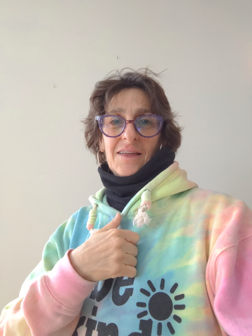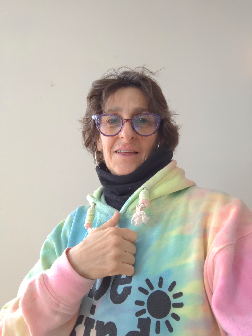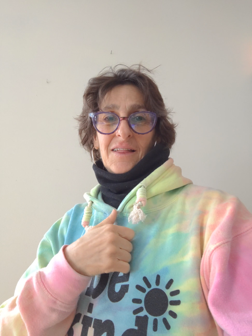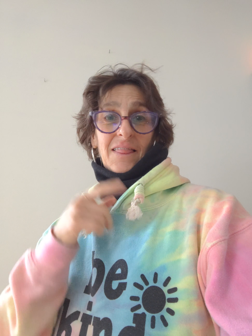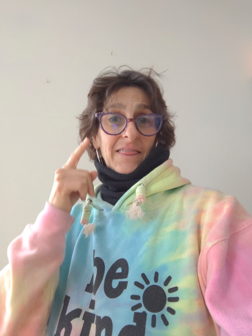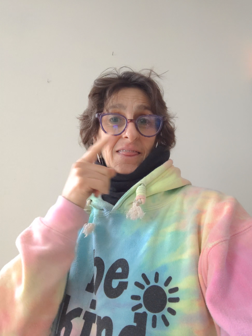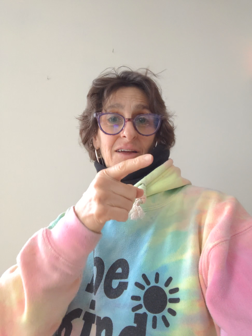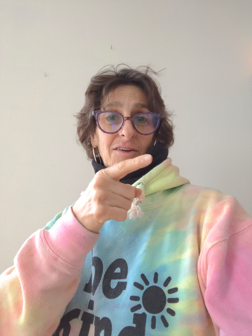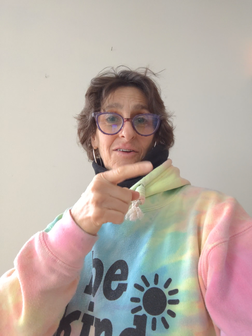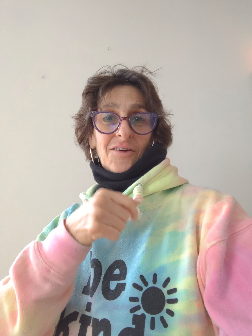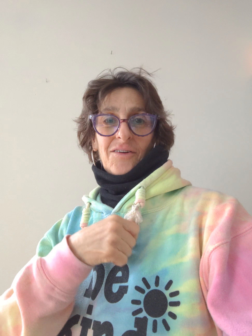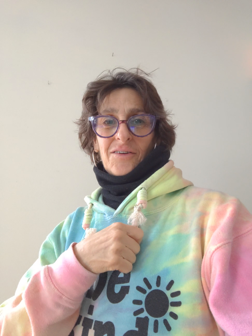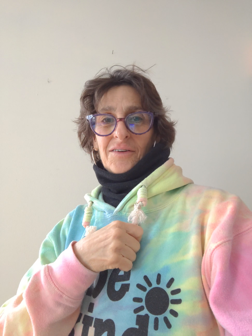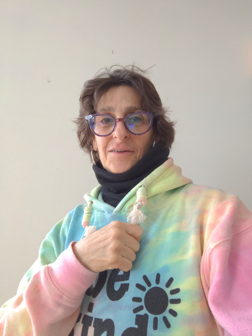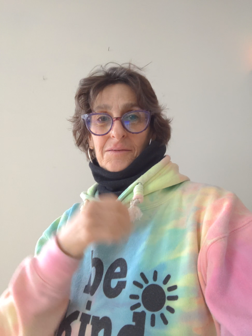there